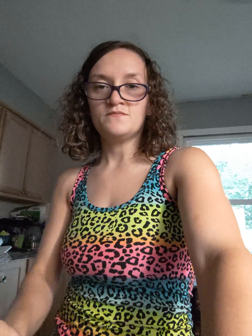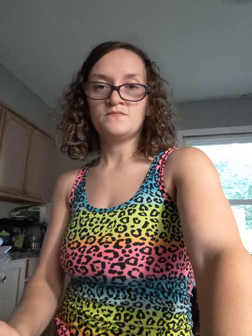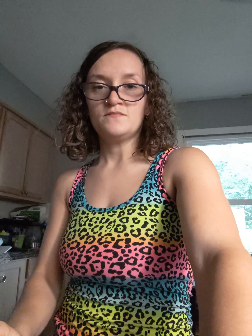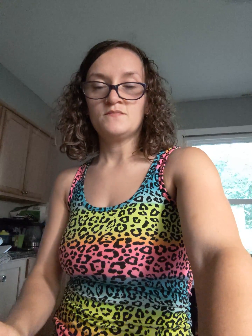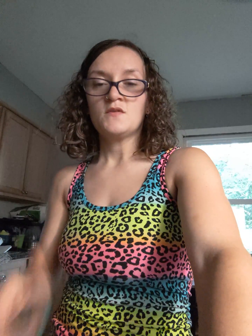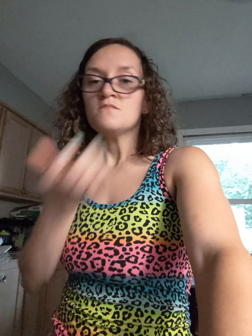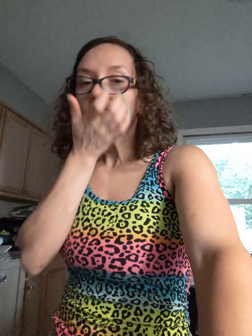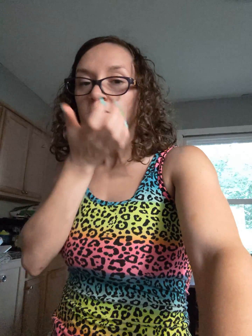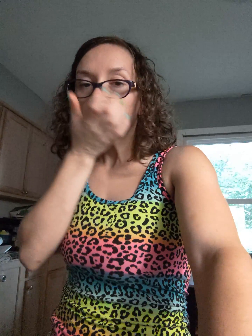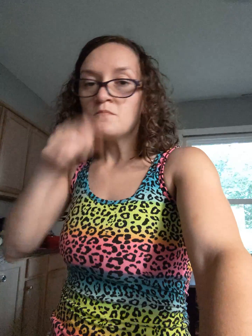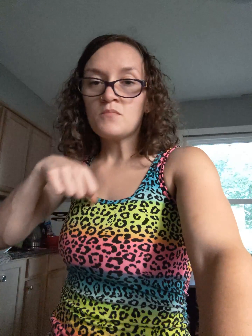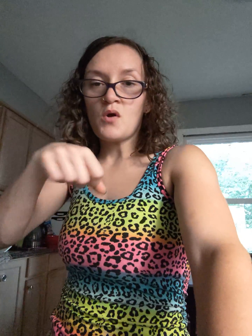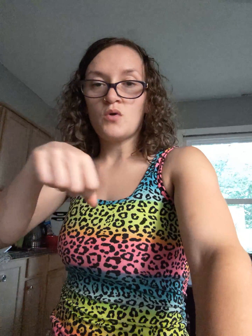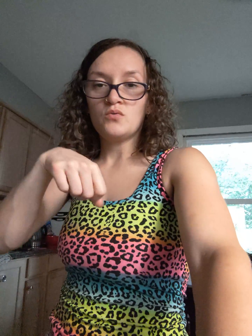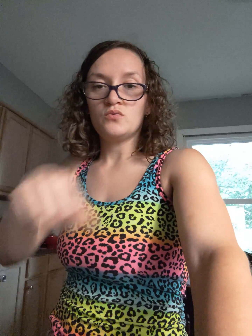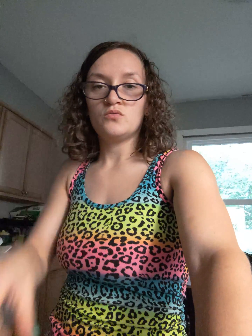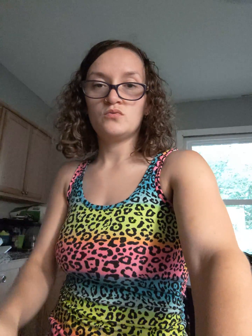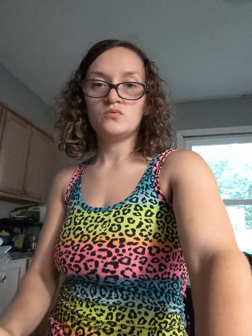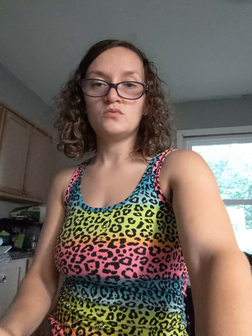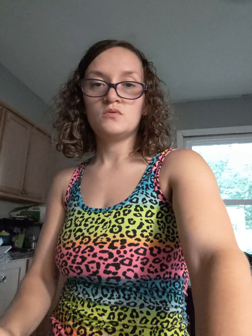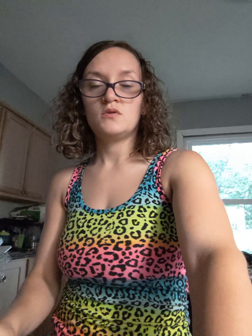lawn mower